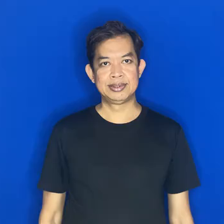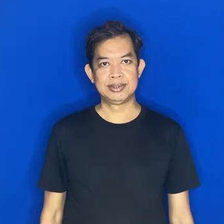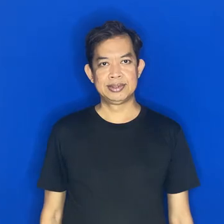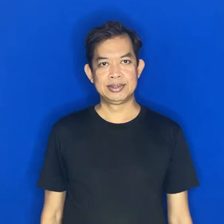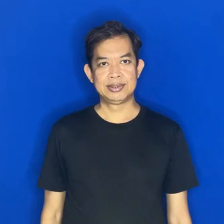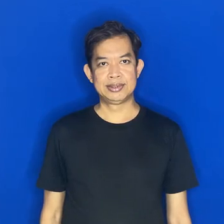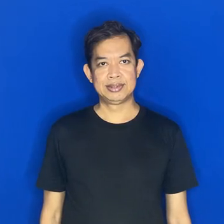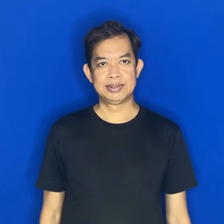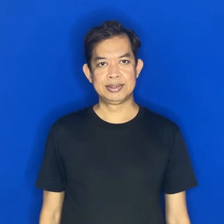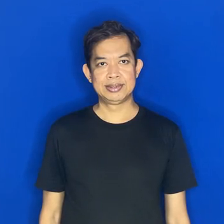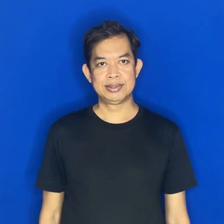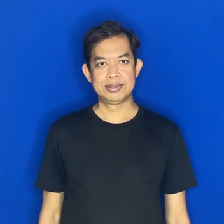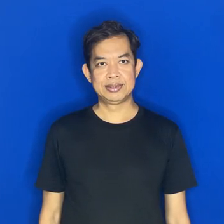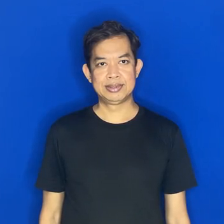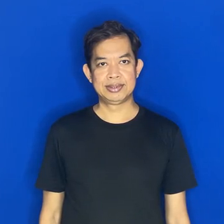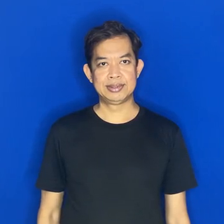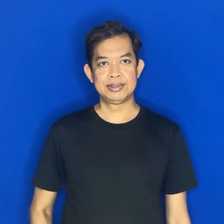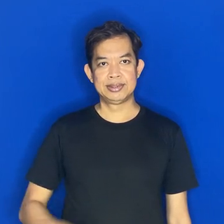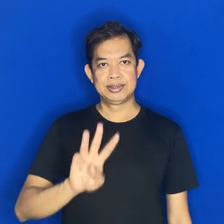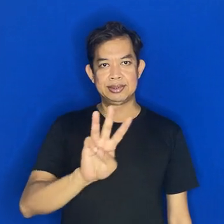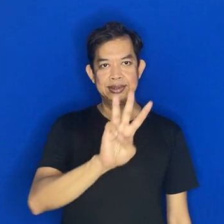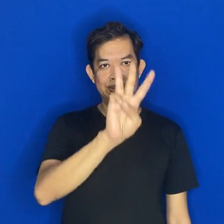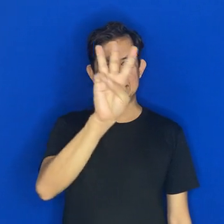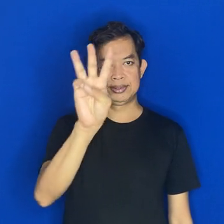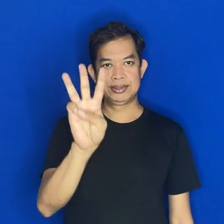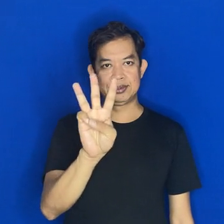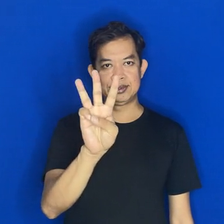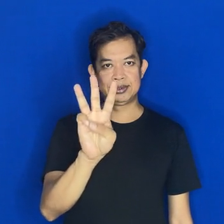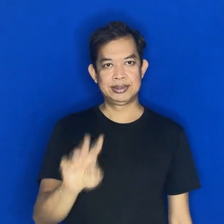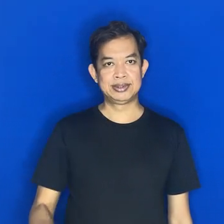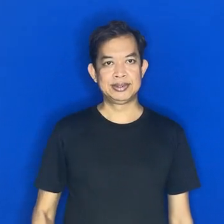wednesday